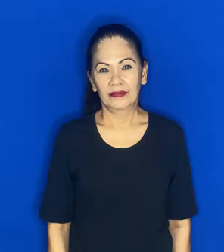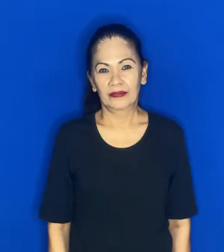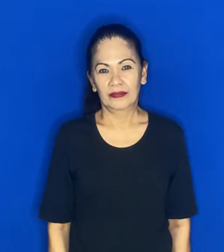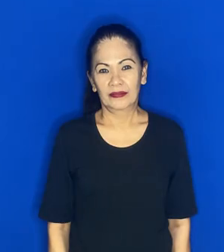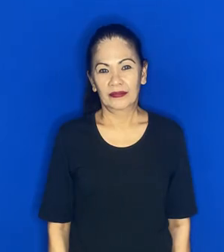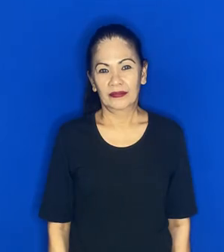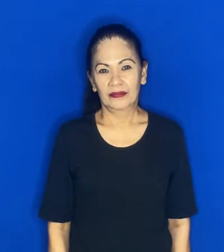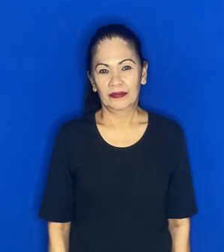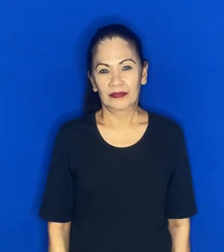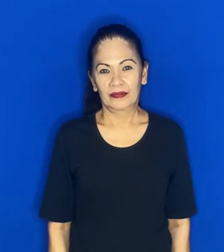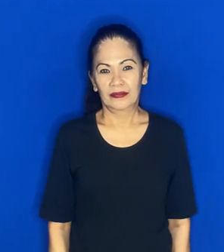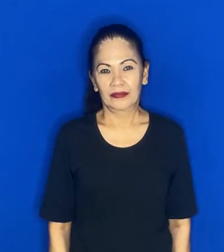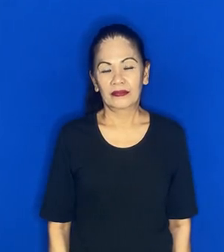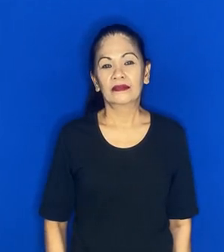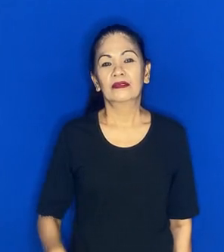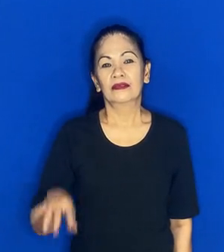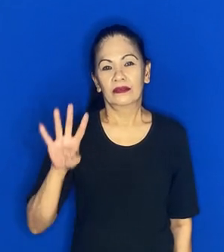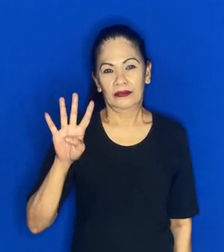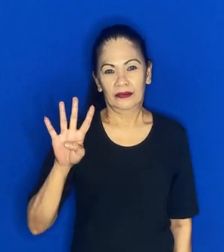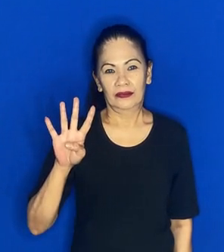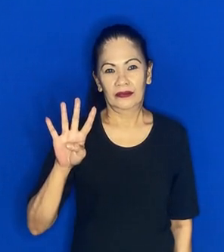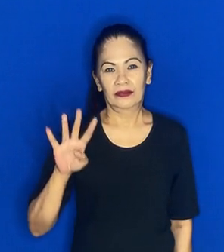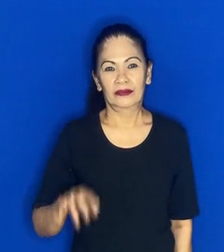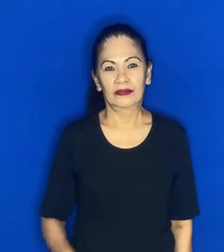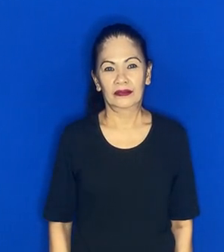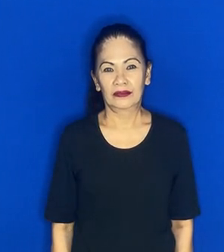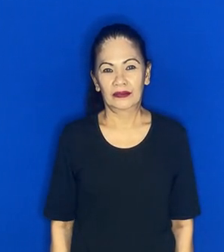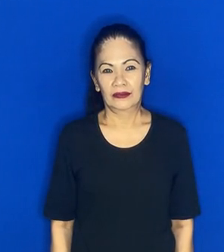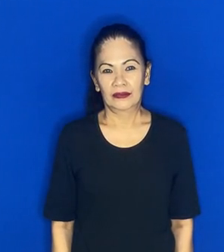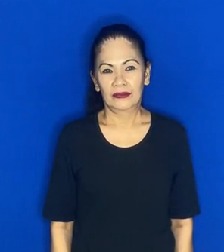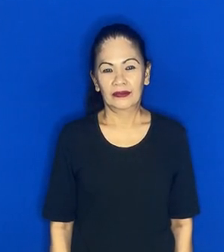four